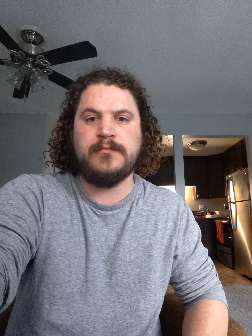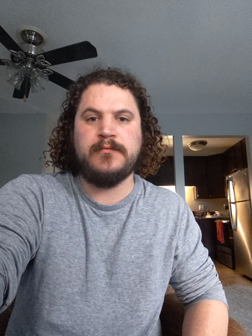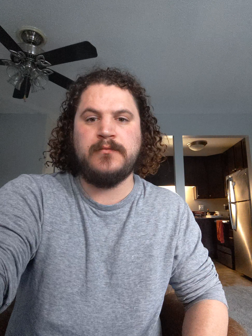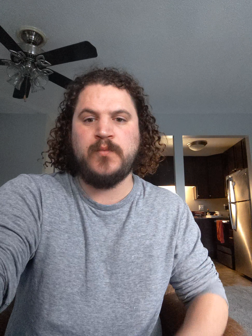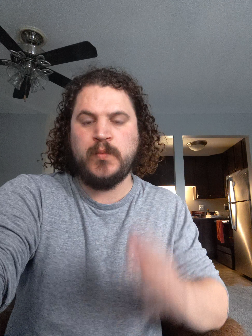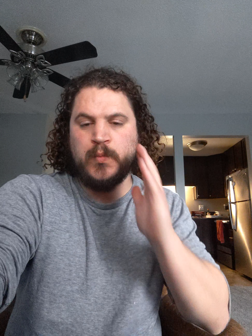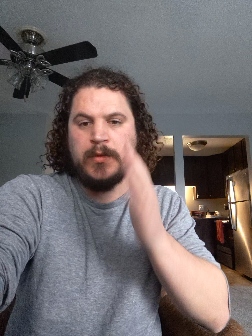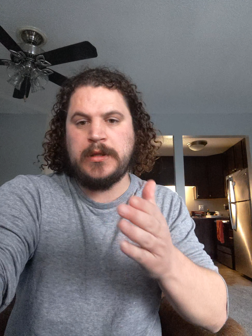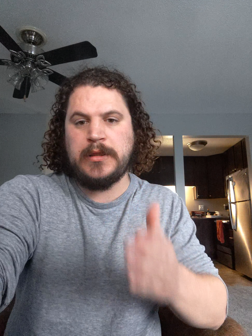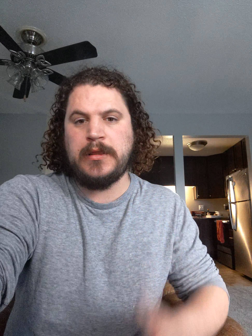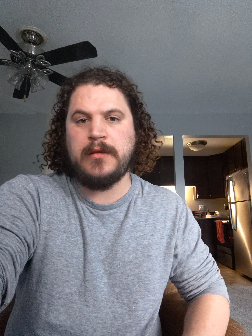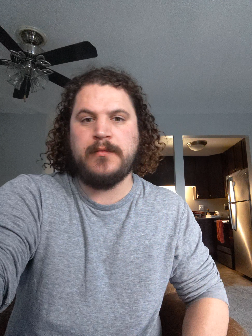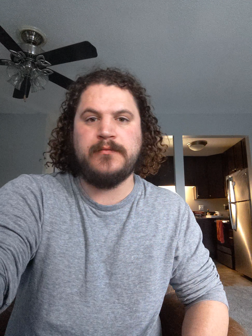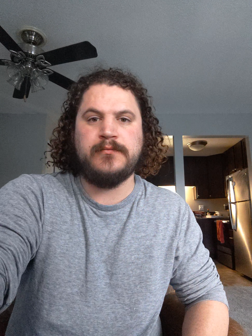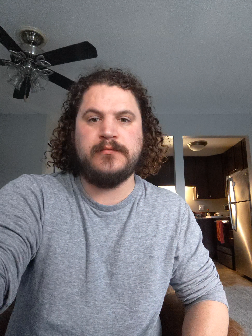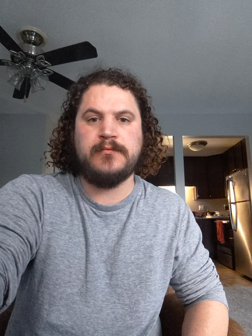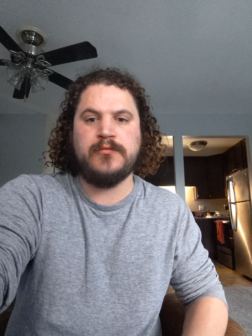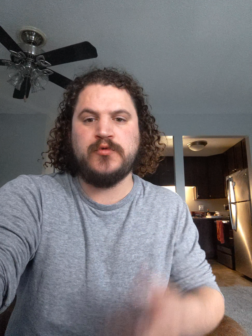will